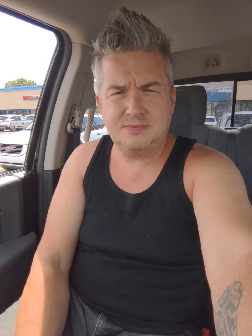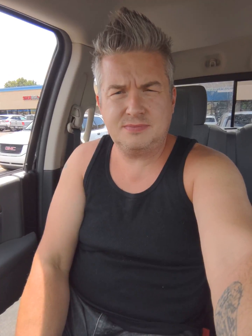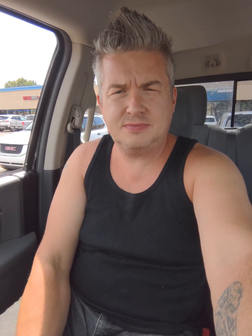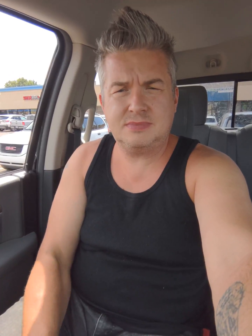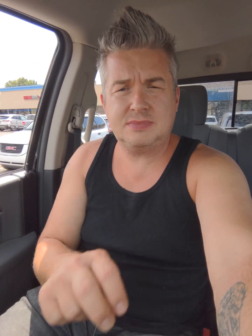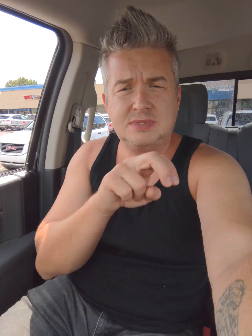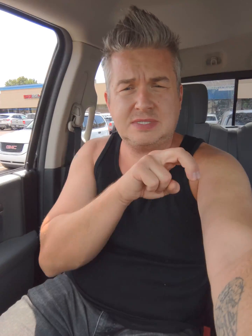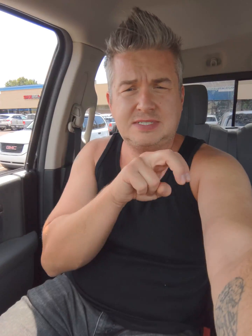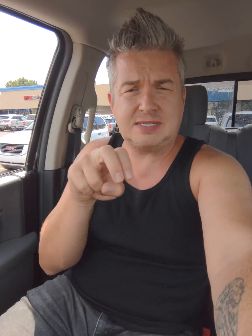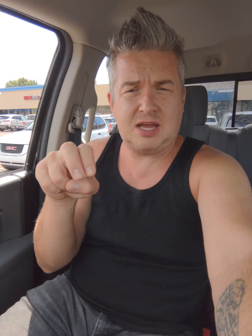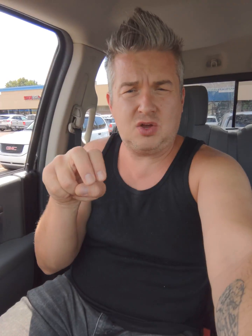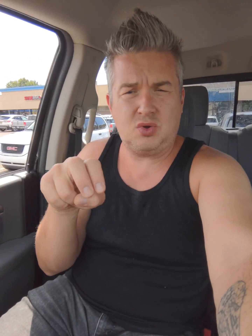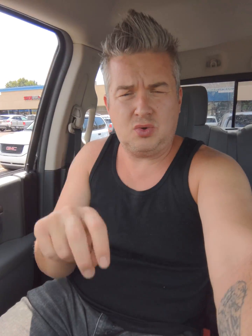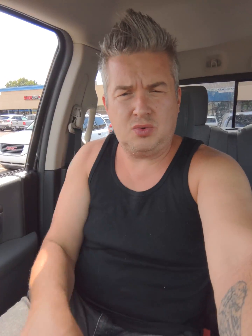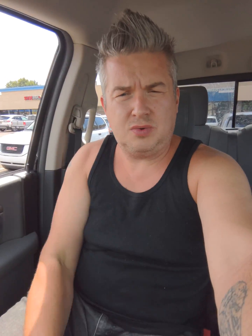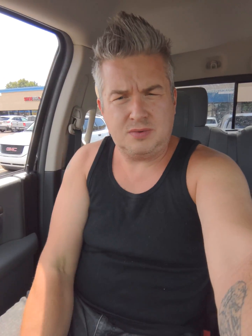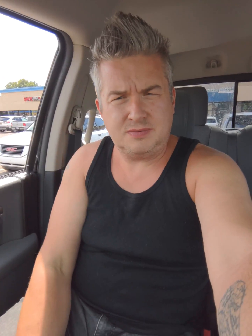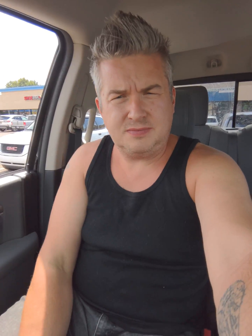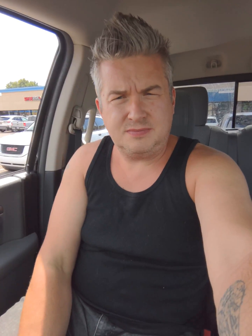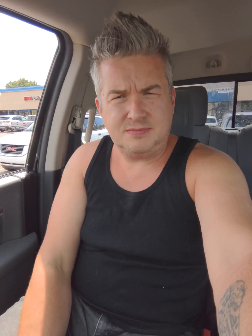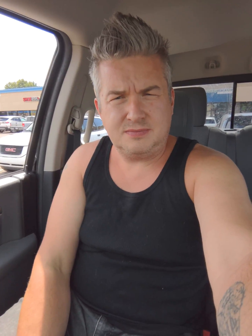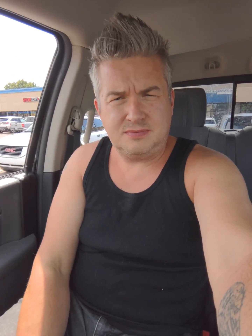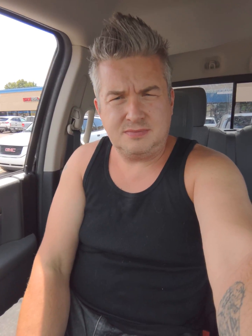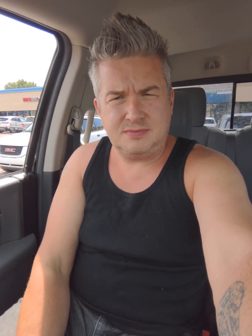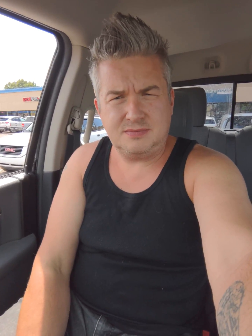couch